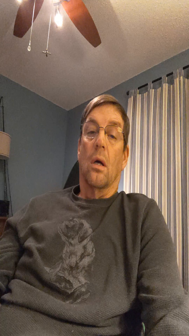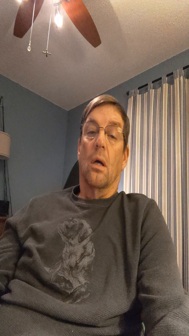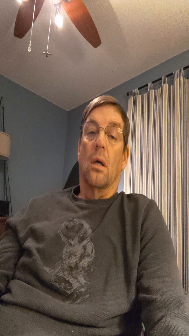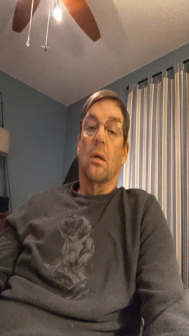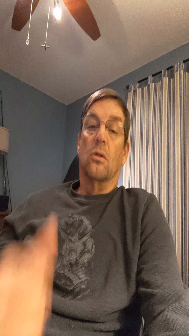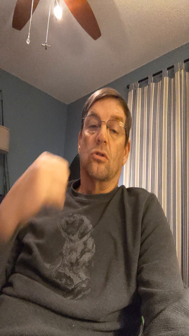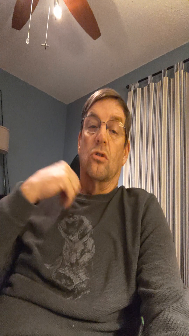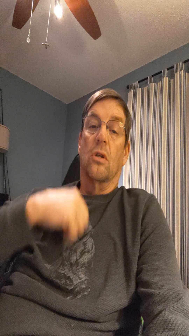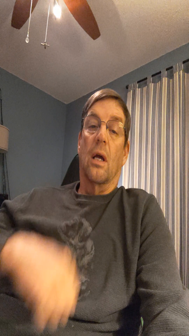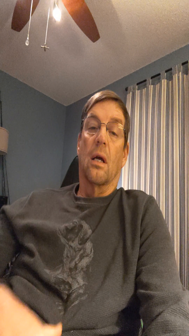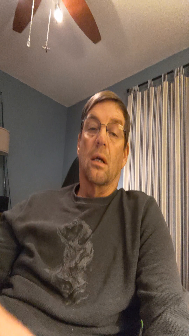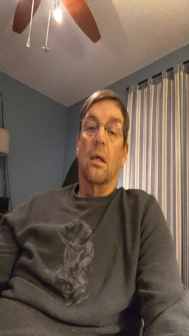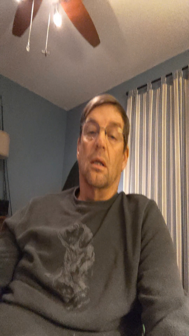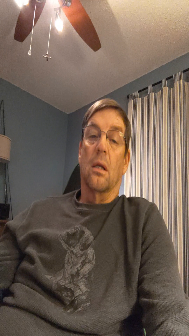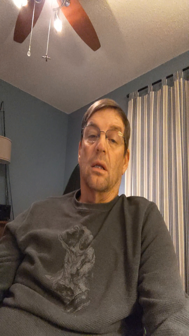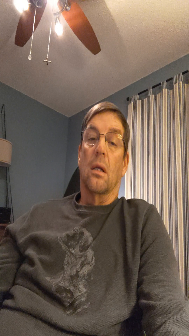jacket